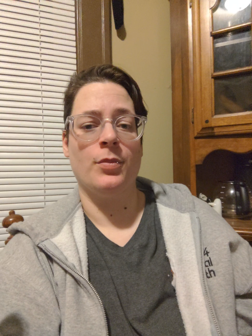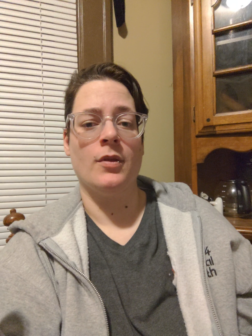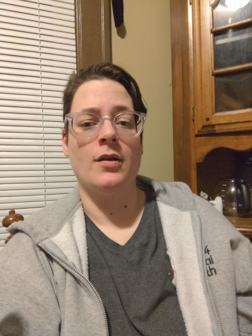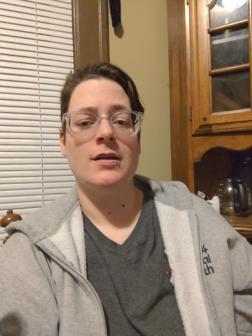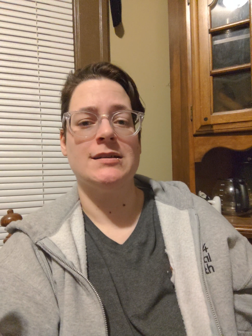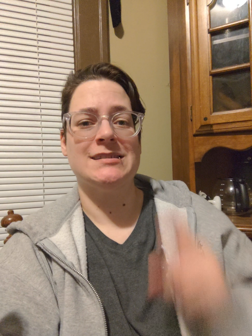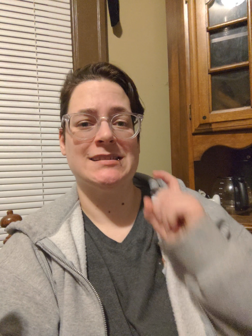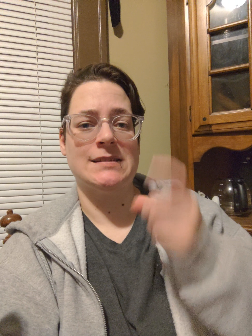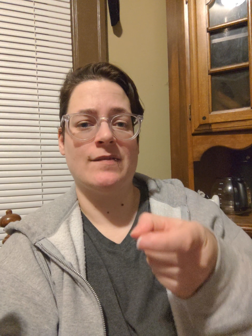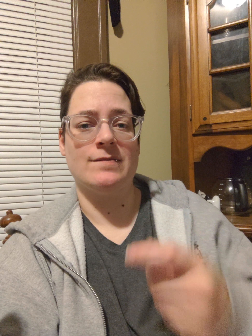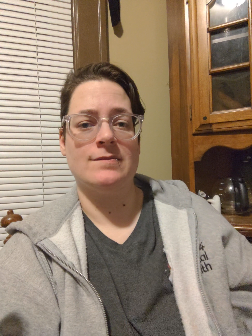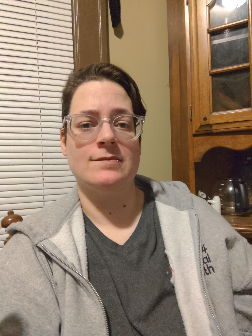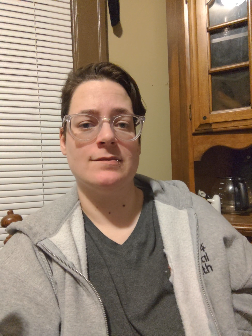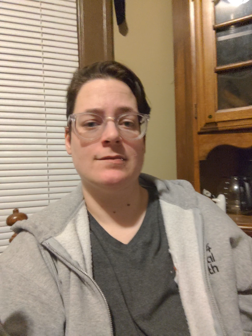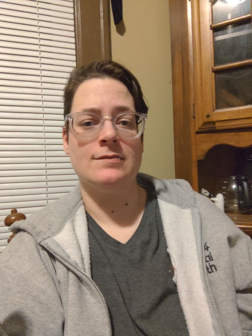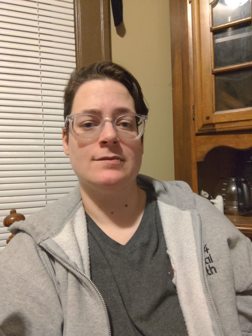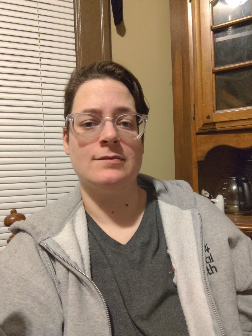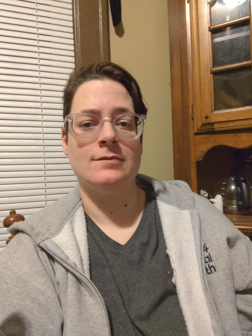give